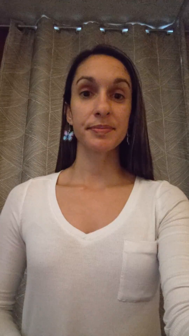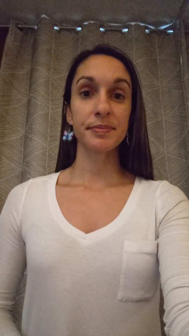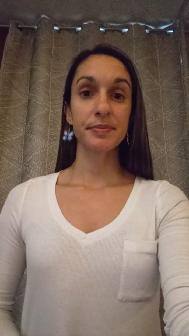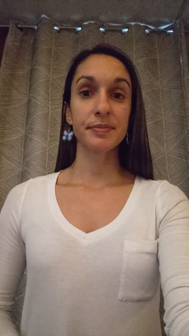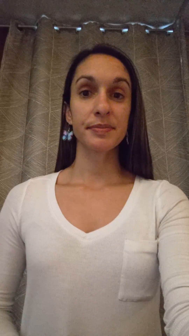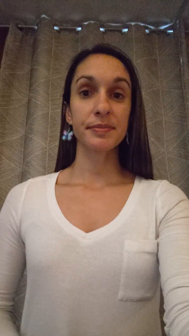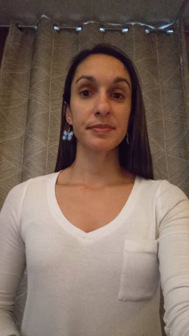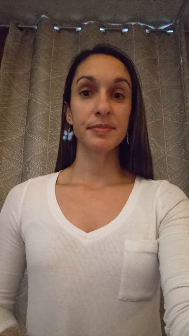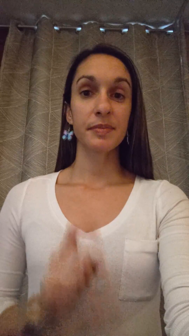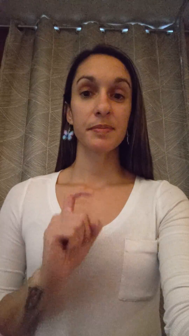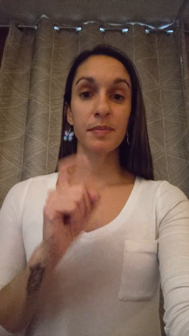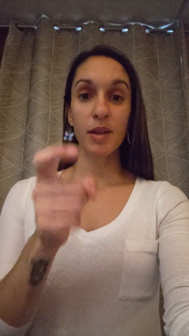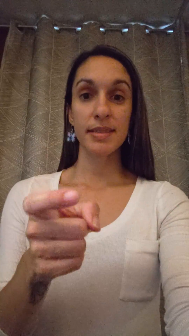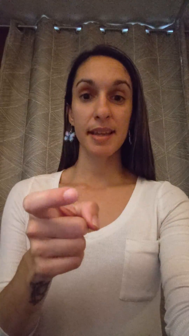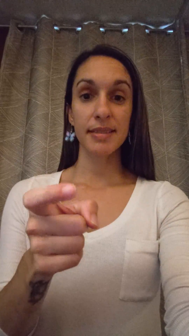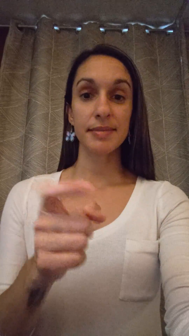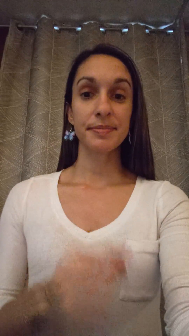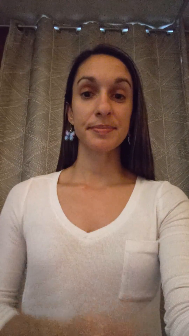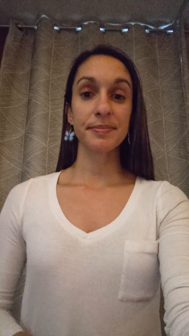present